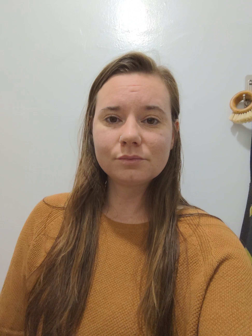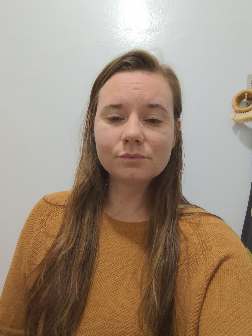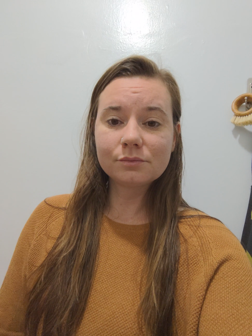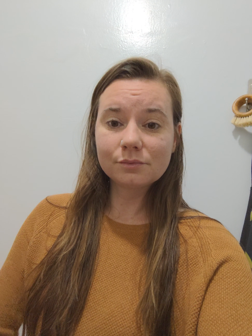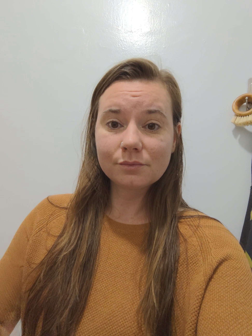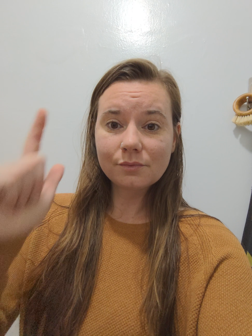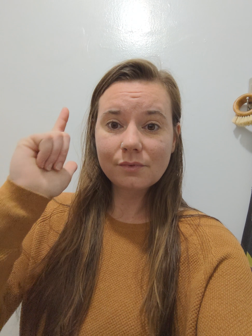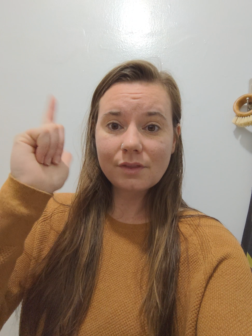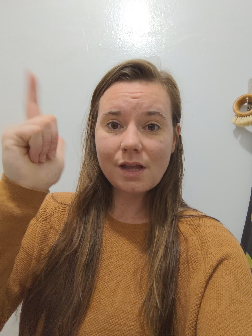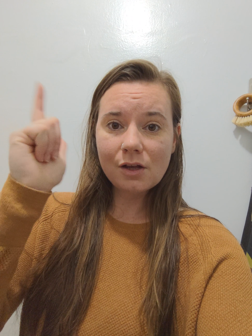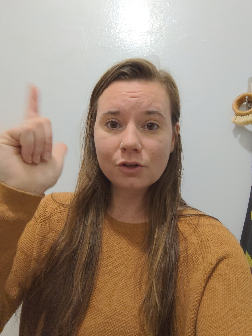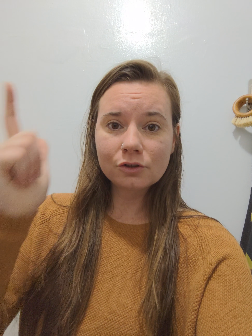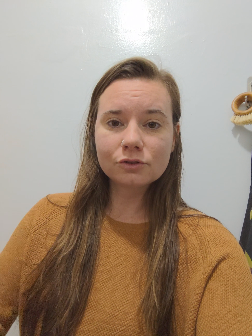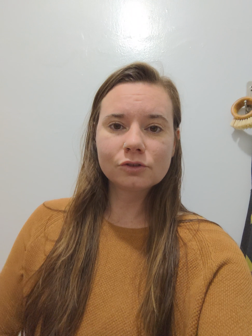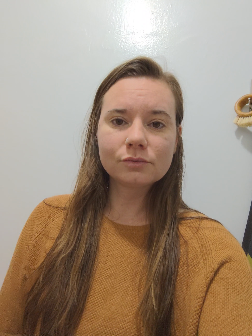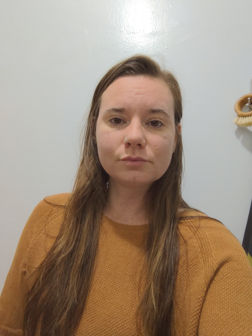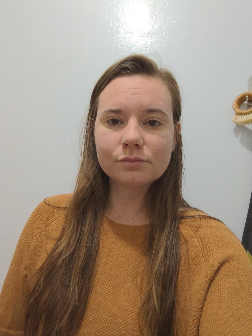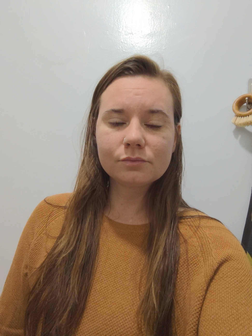later